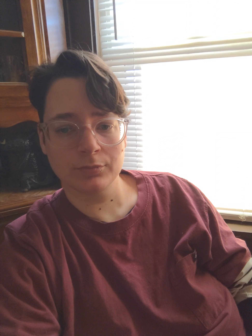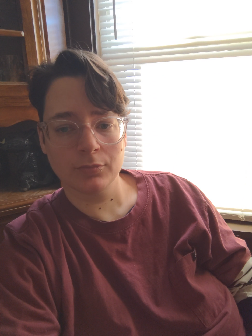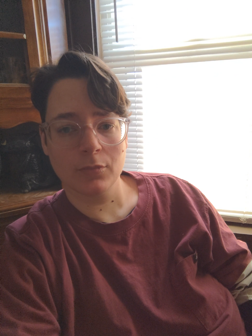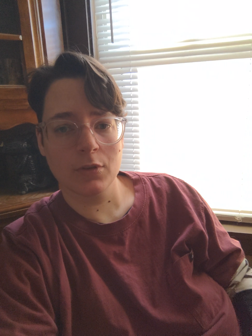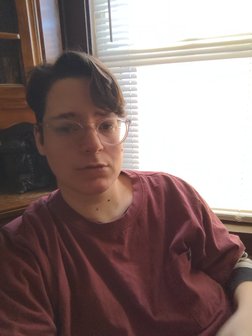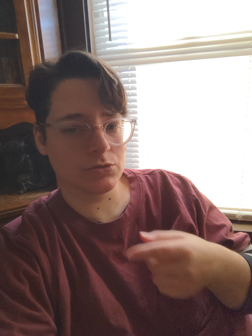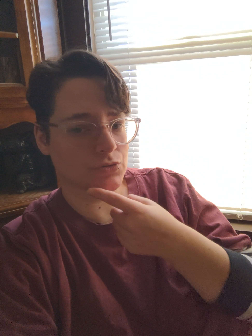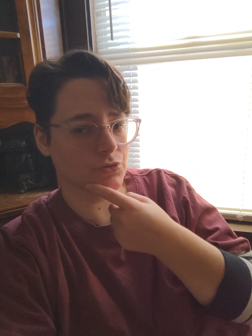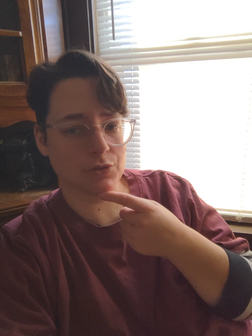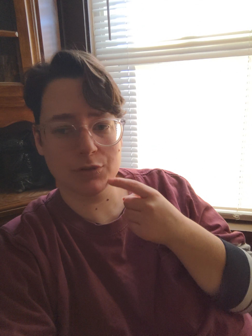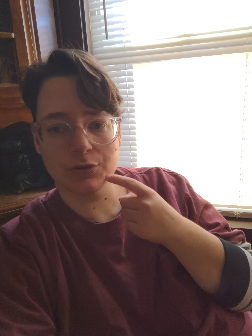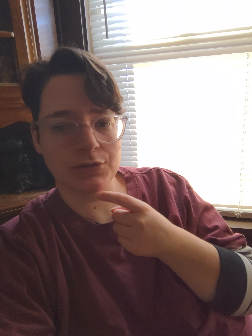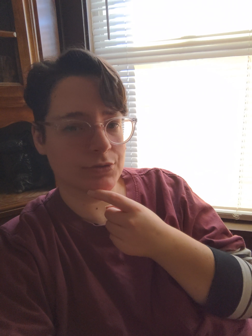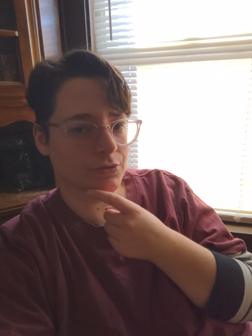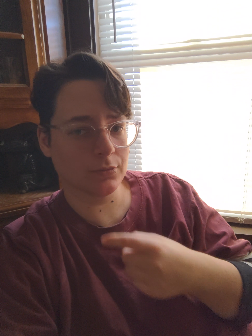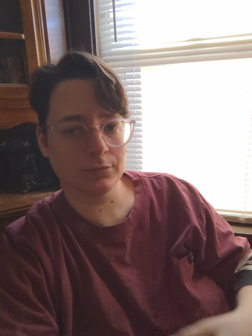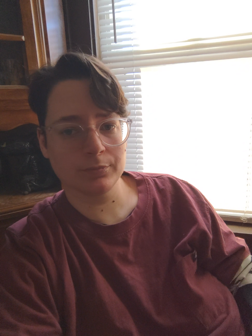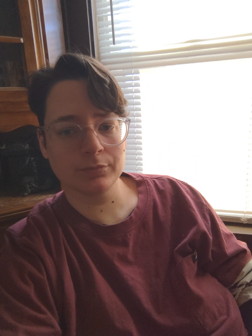chin